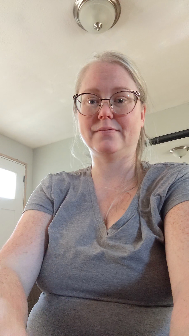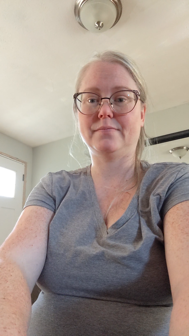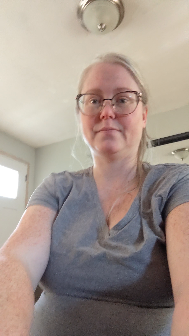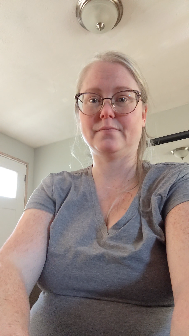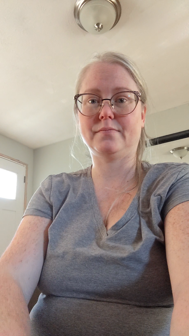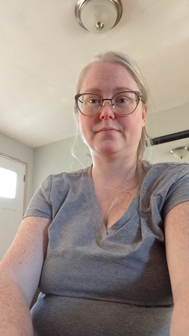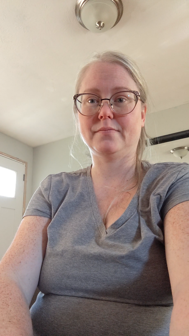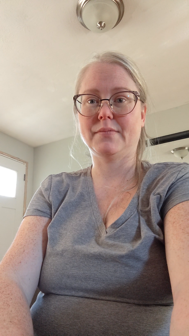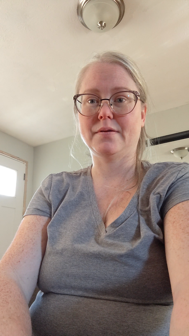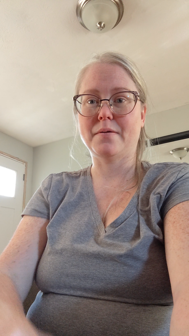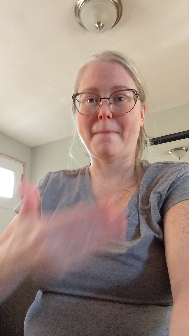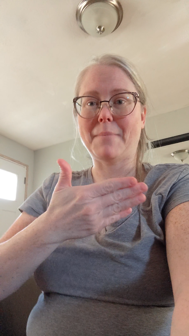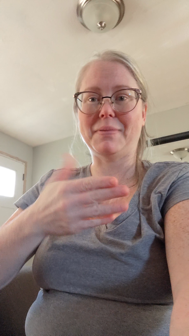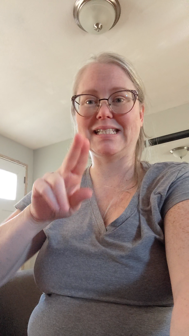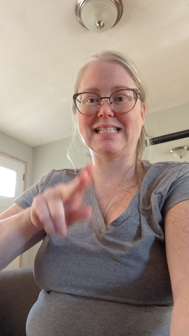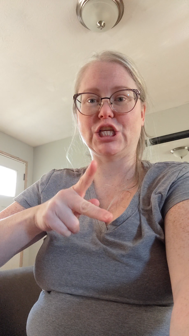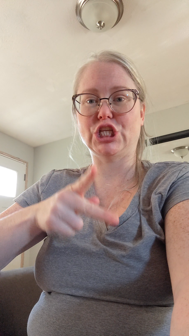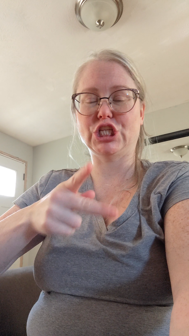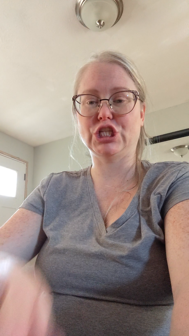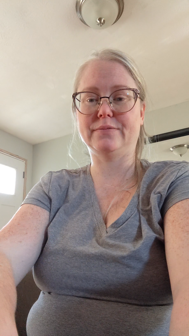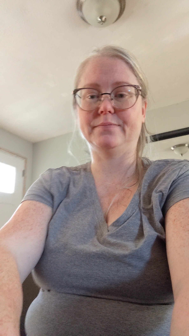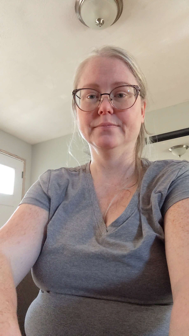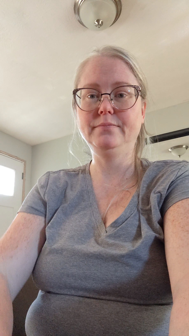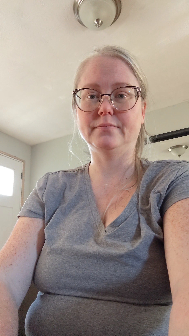babysitter